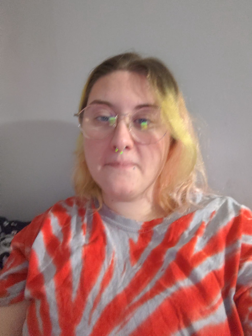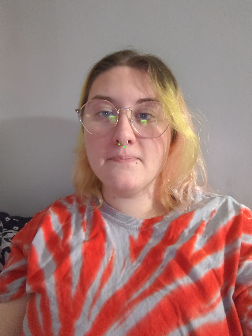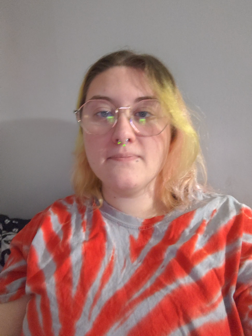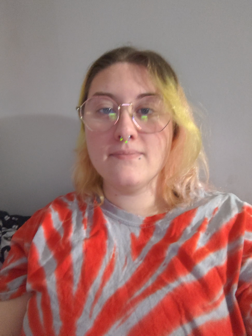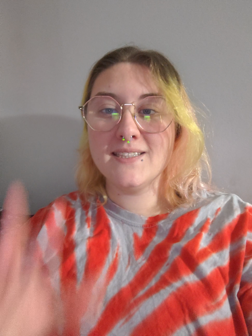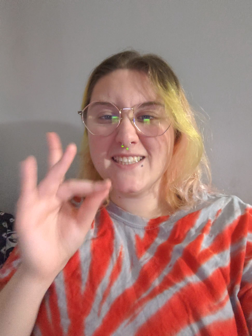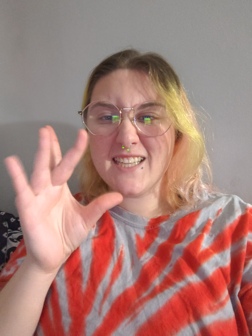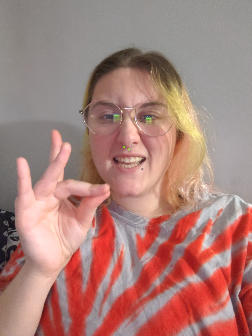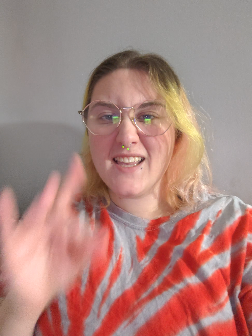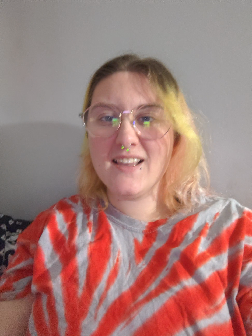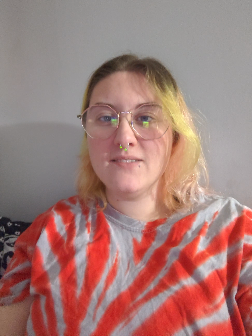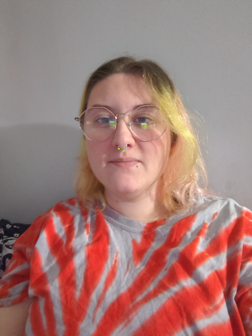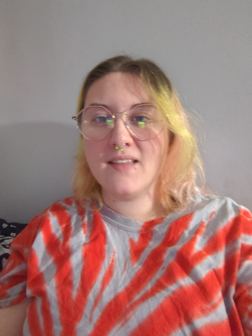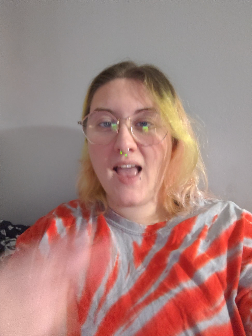sticky